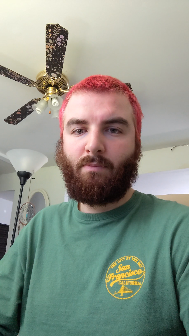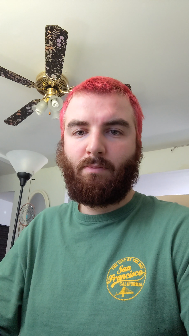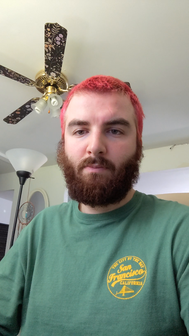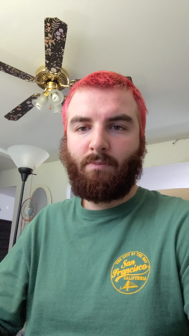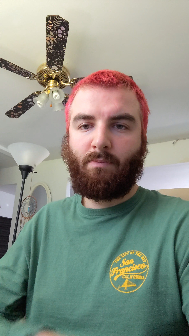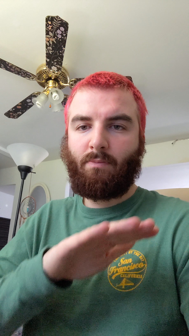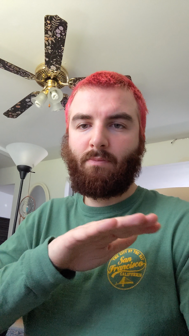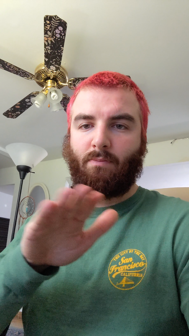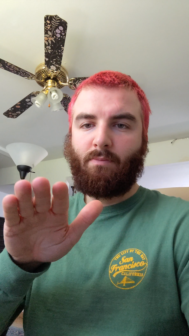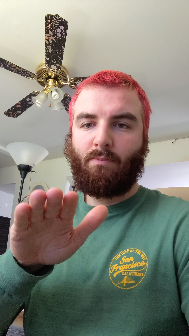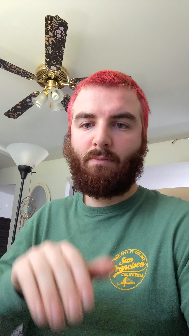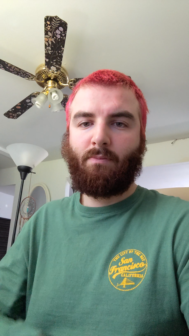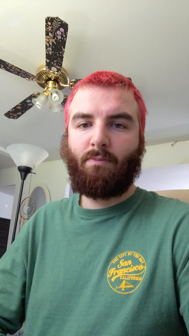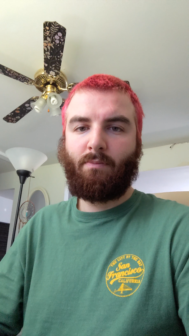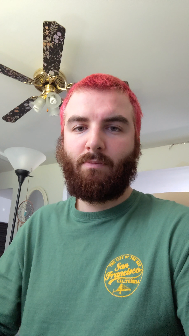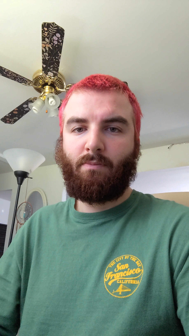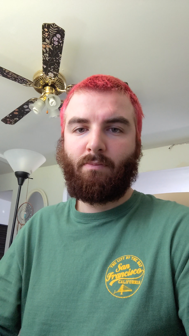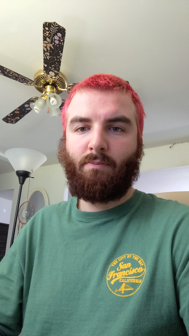nice